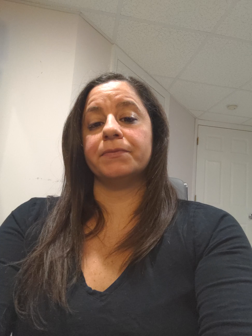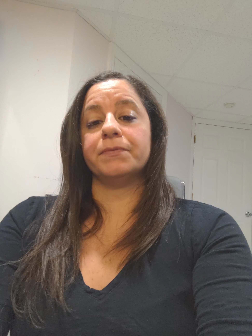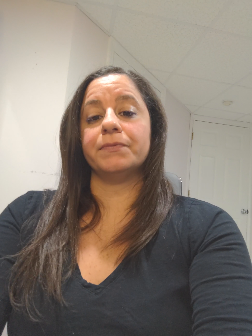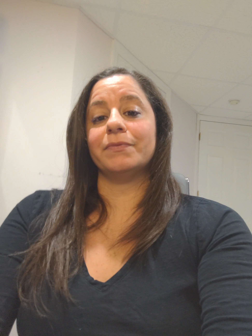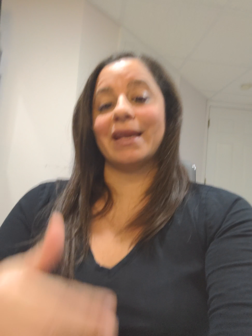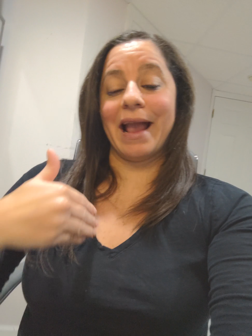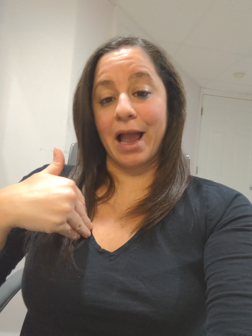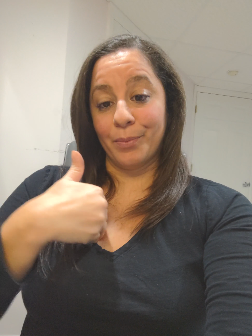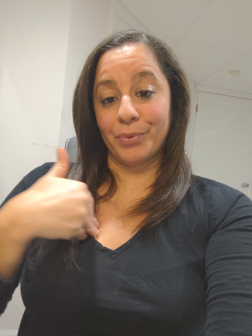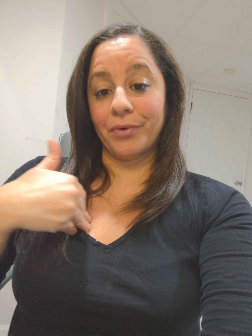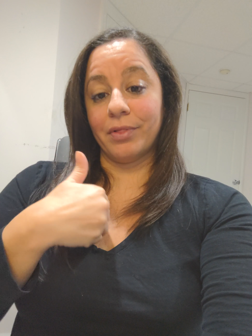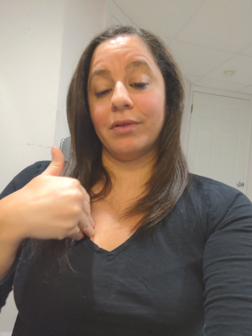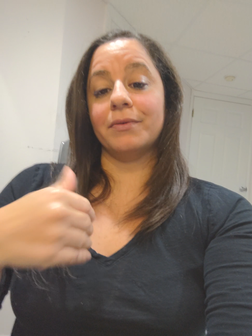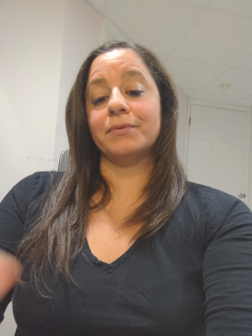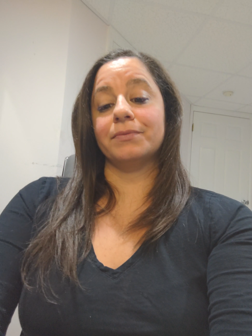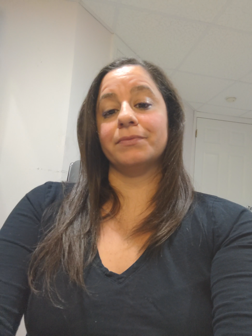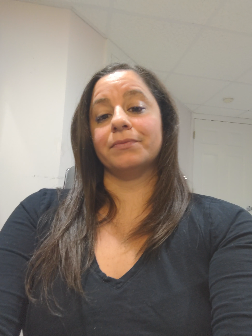animal